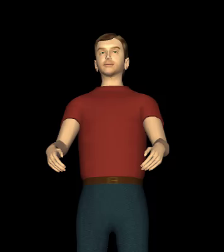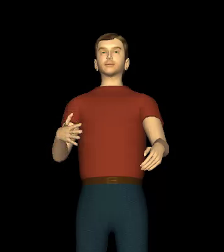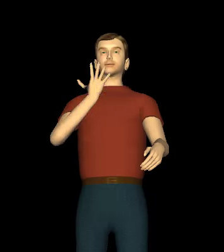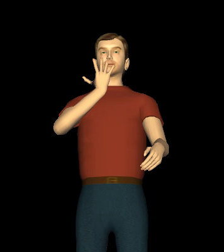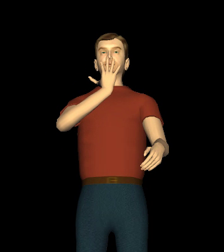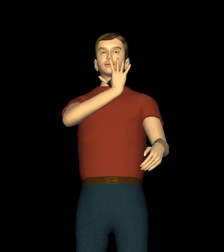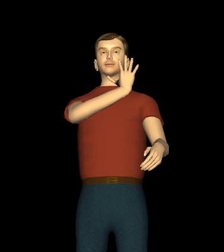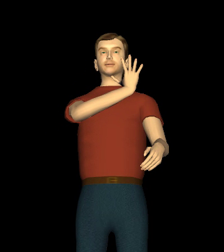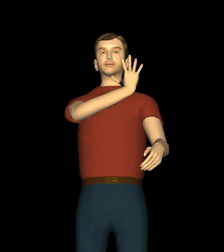لطيف